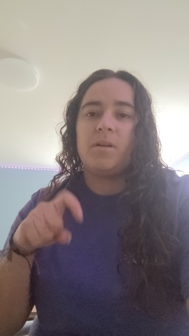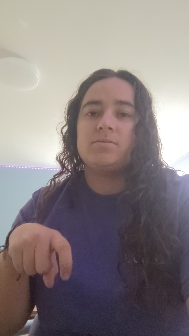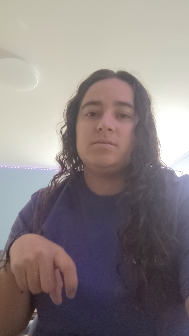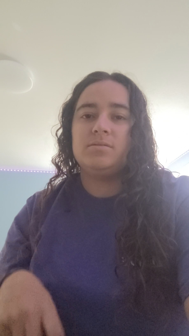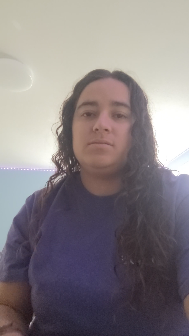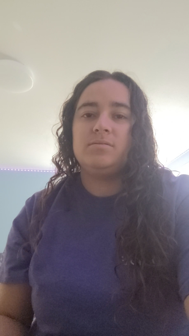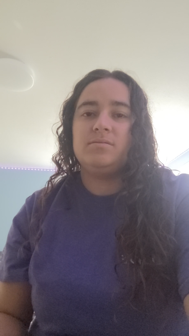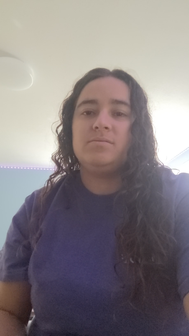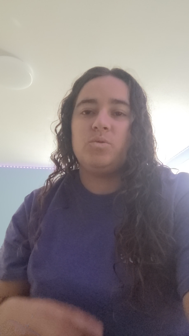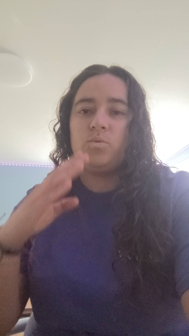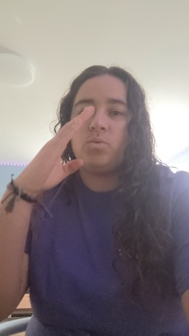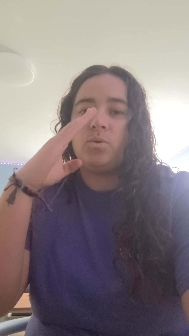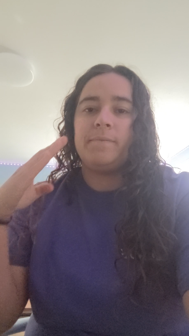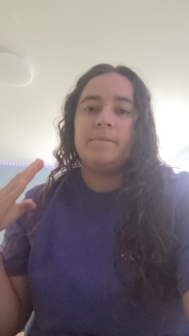roof